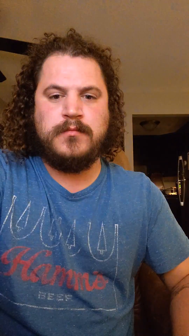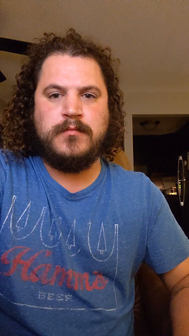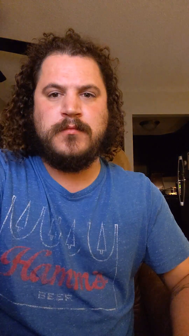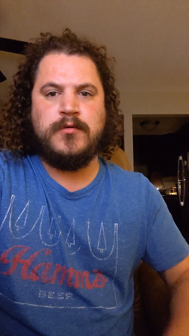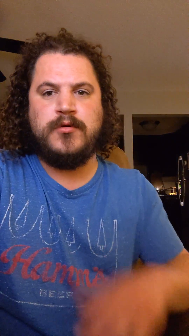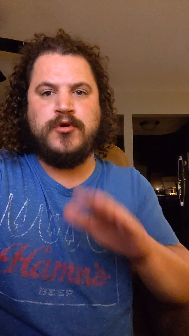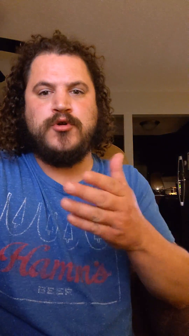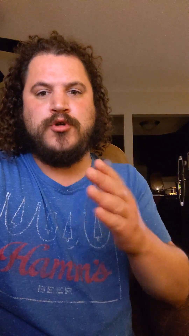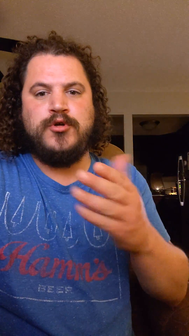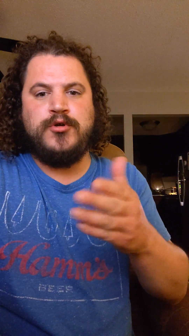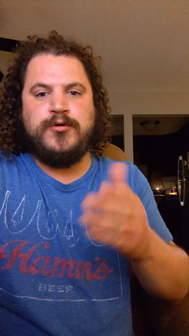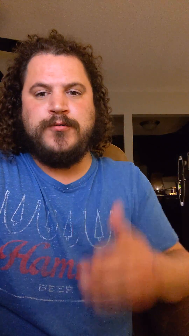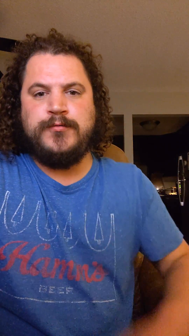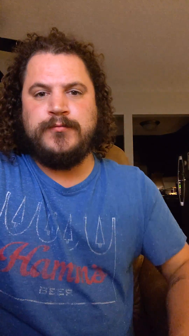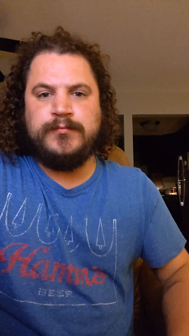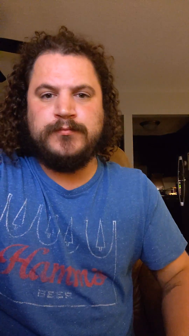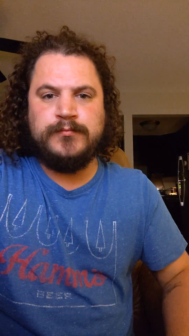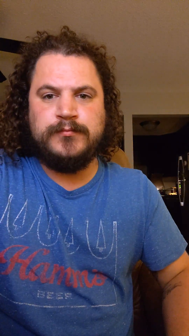cook